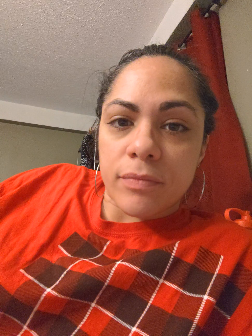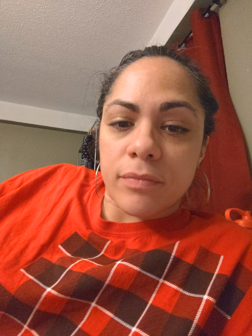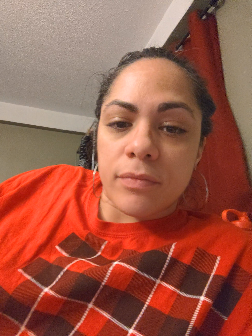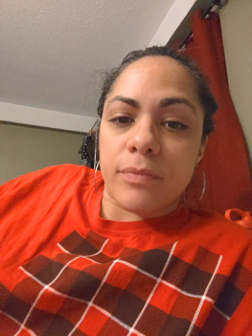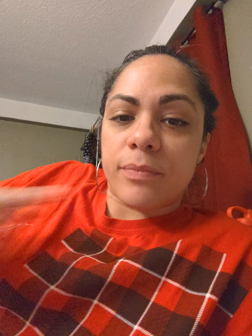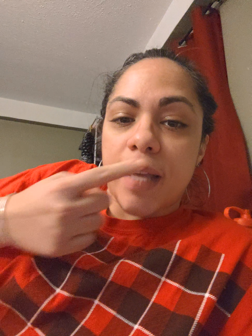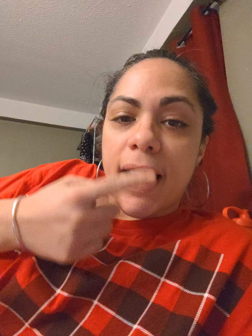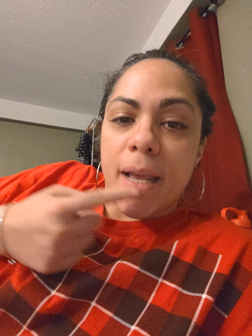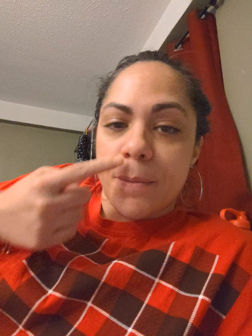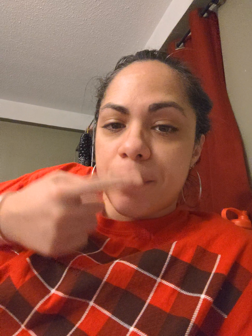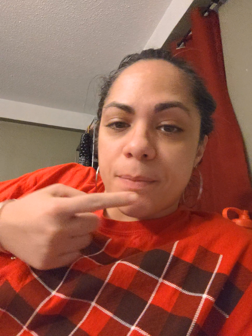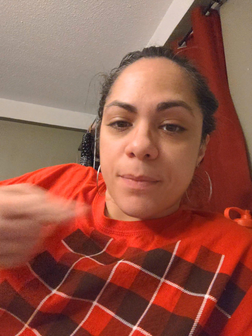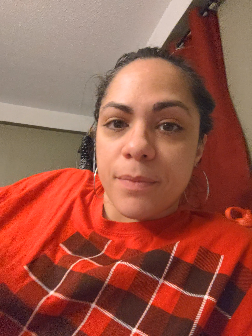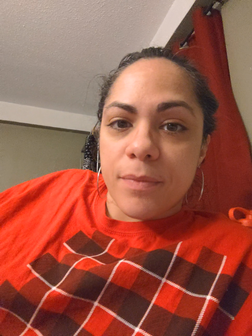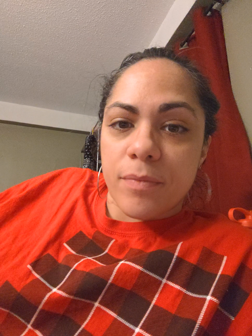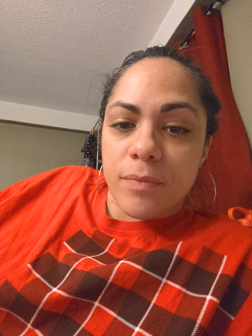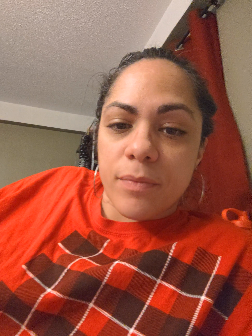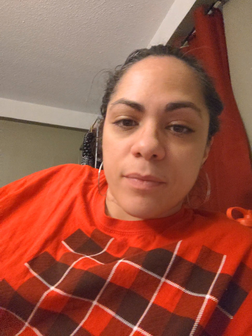lips